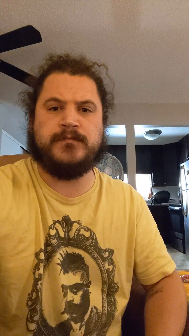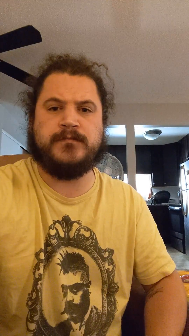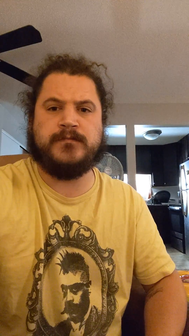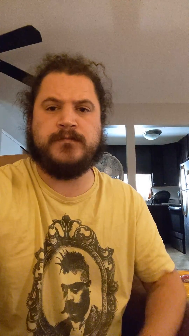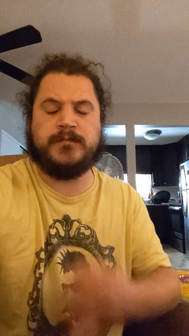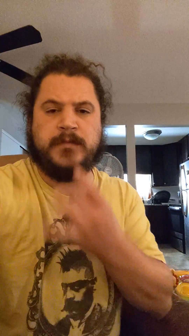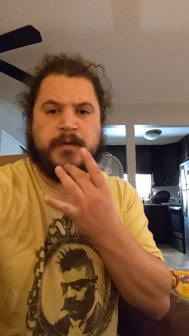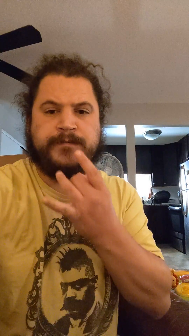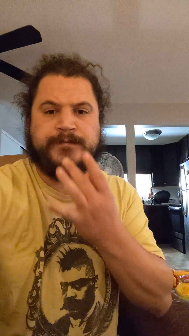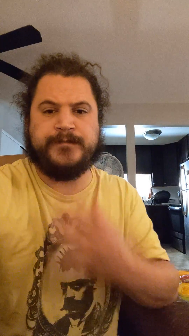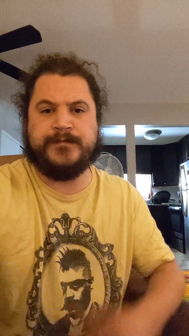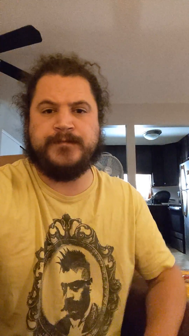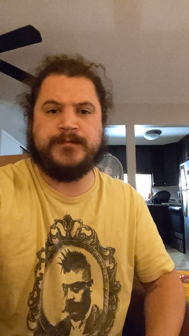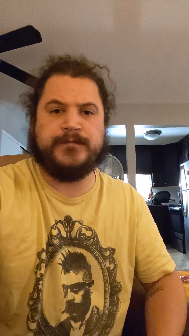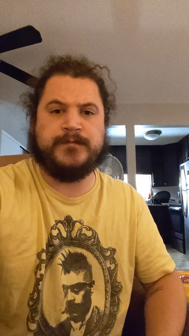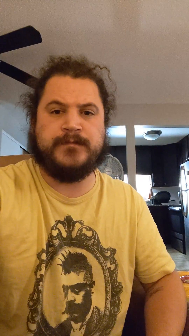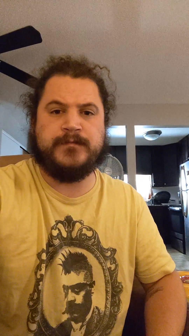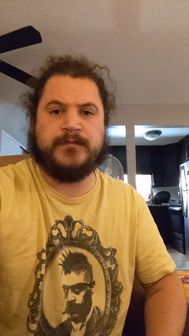light bulb